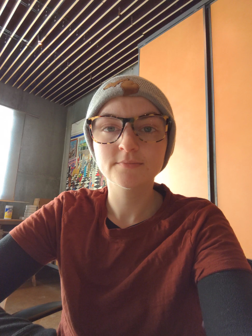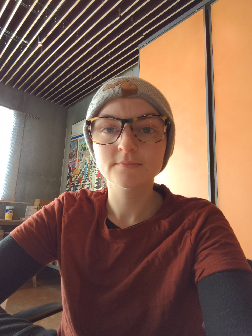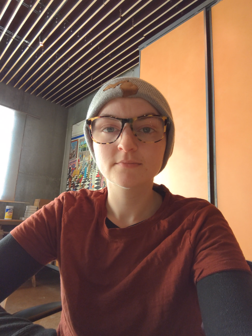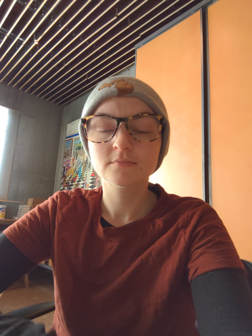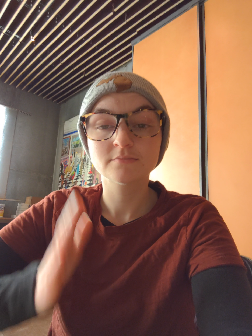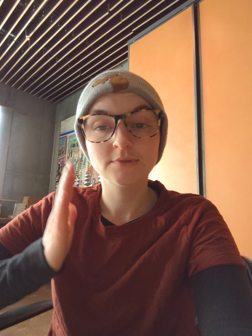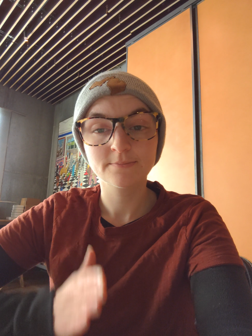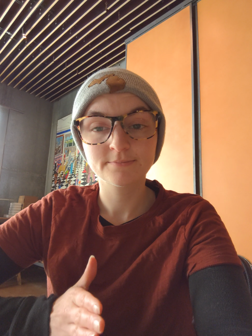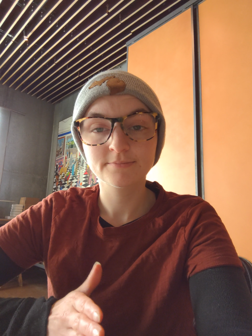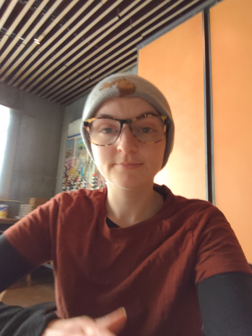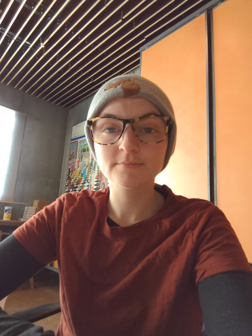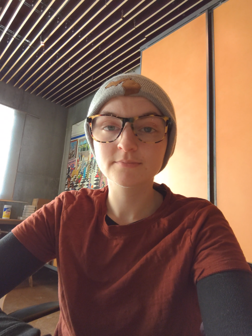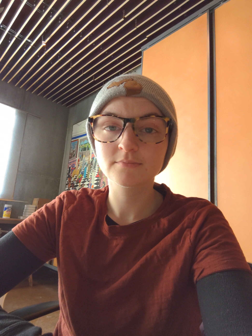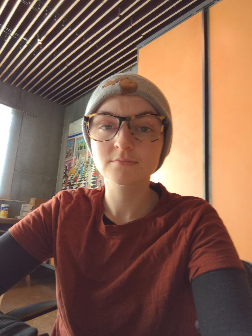beside